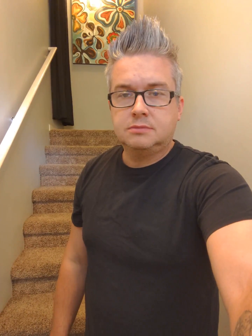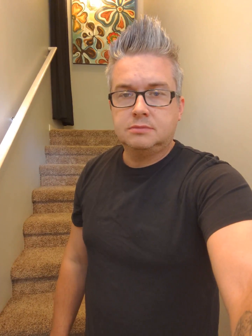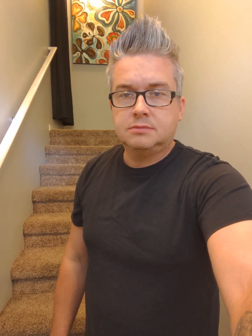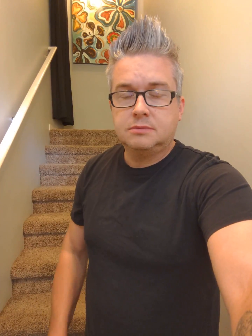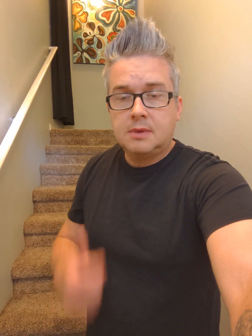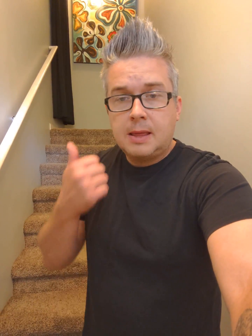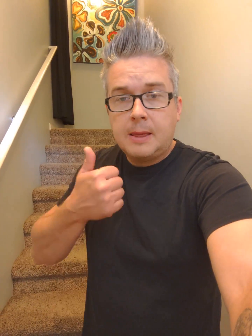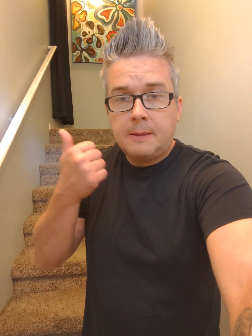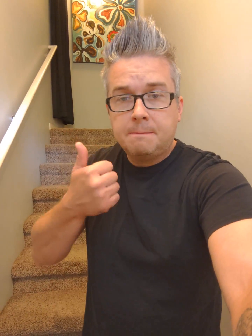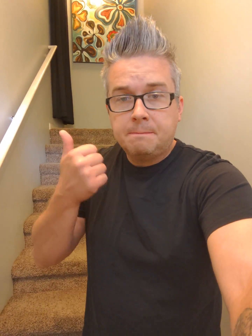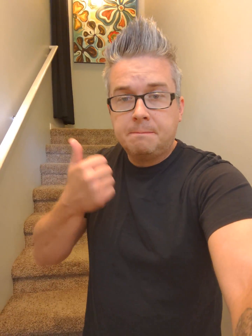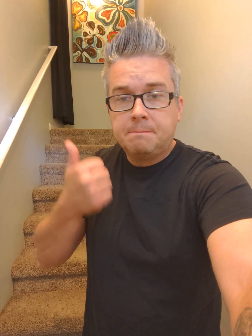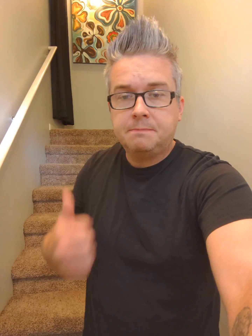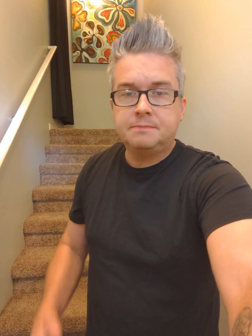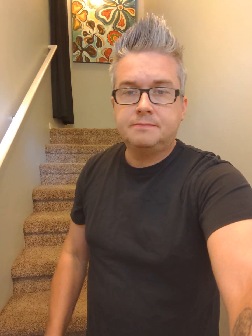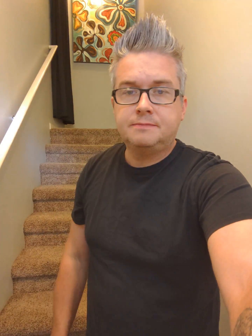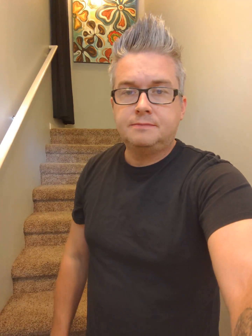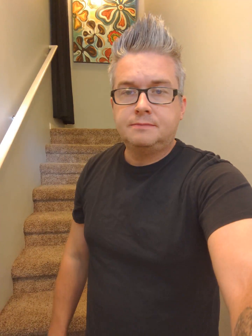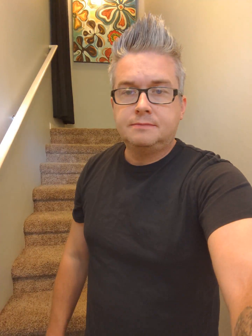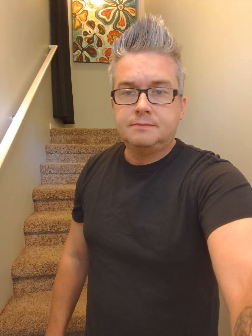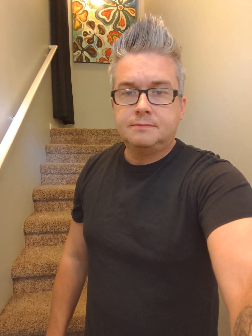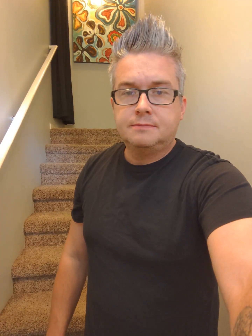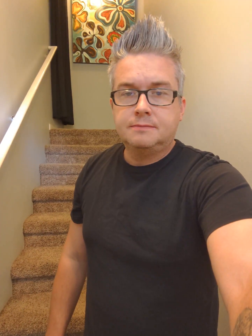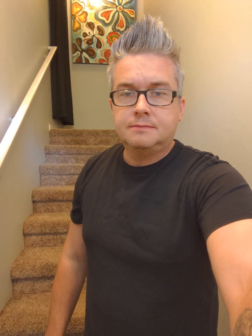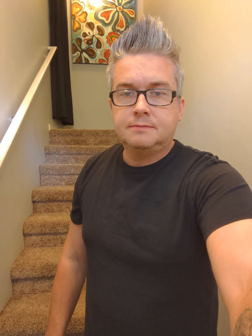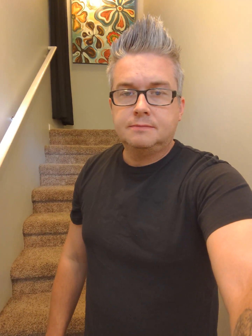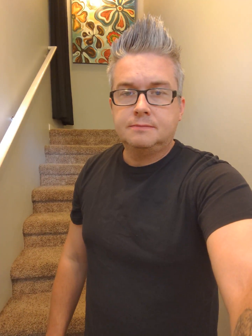help